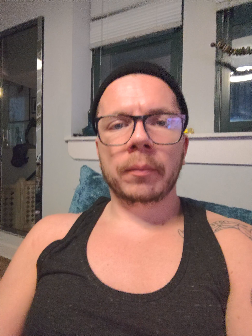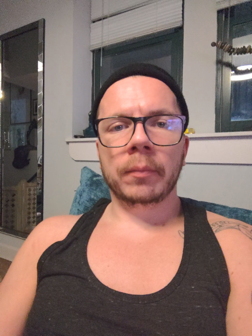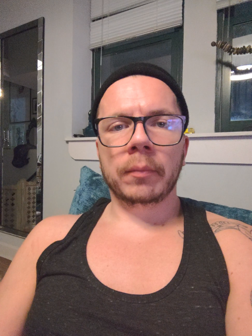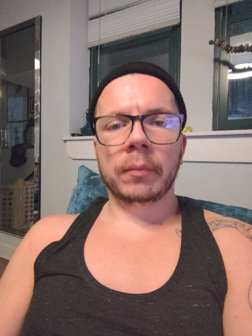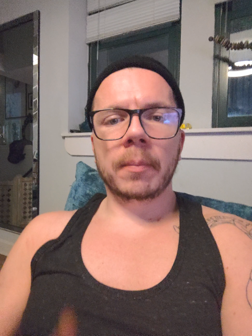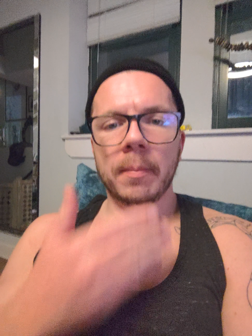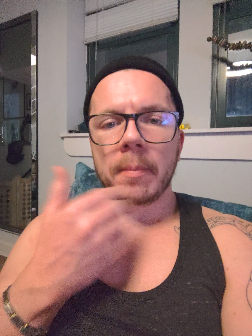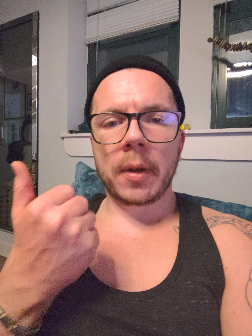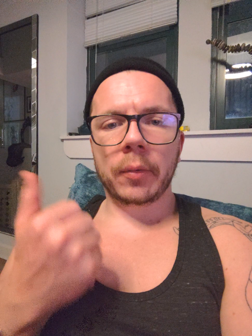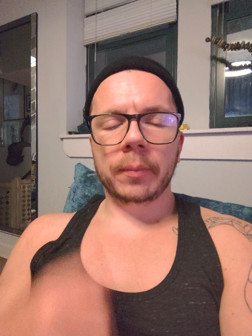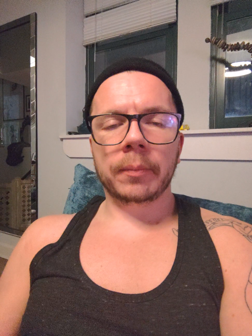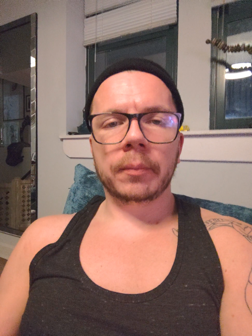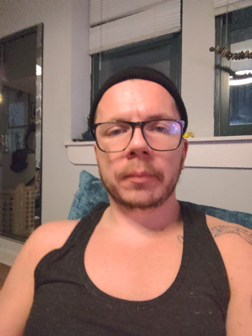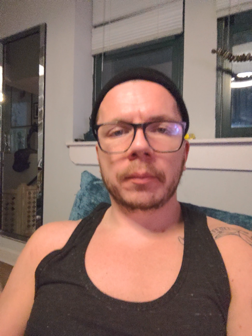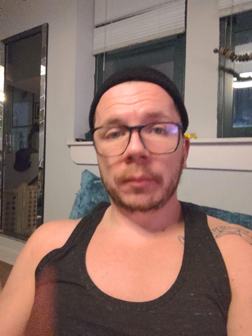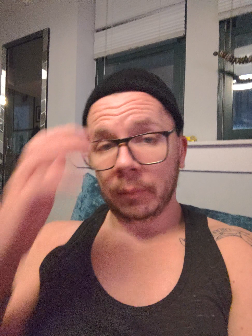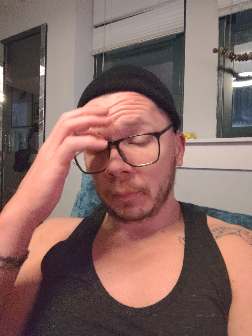better